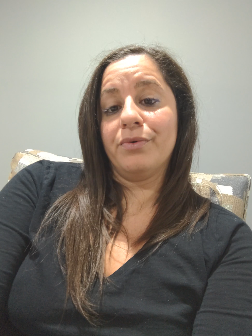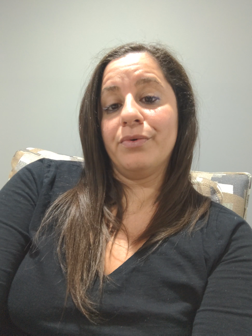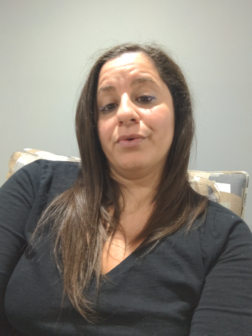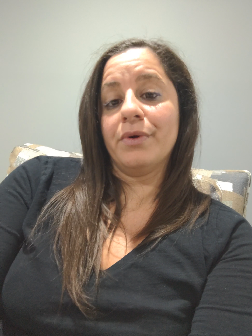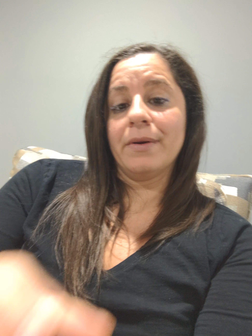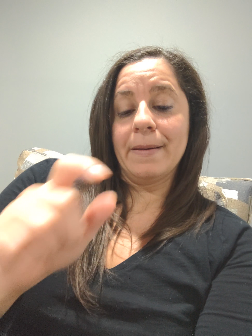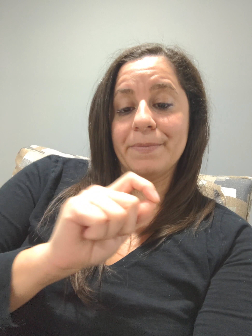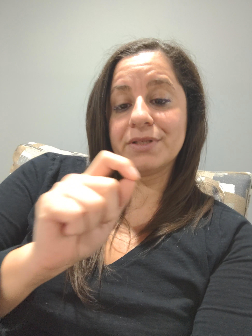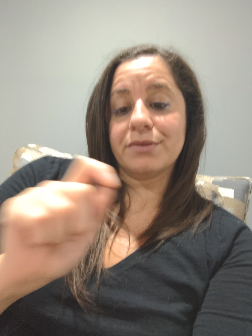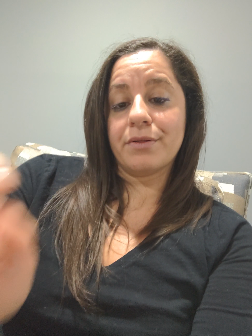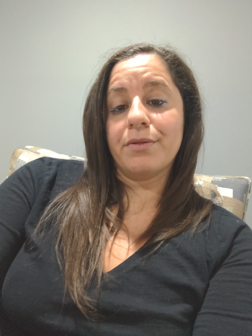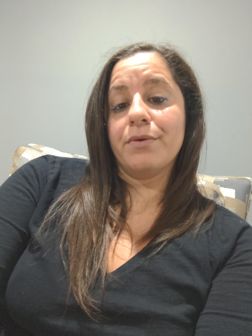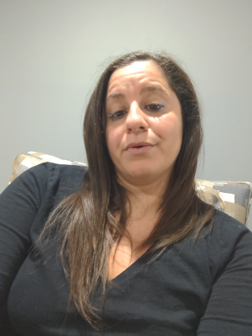pencil